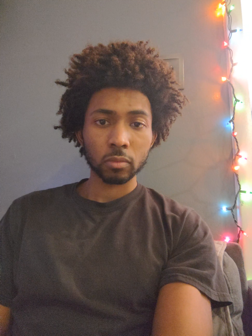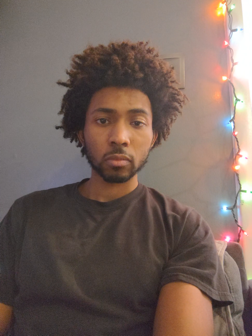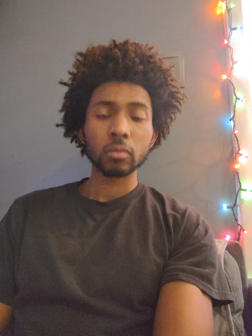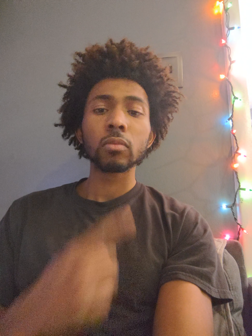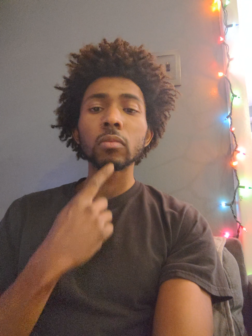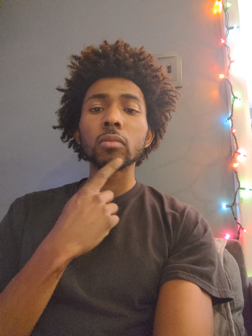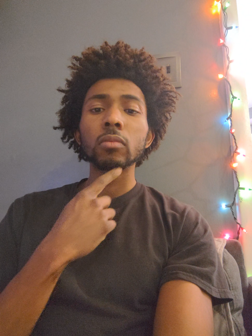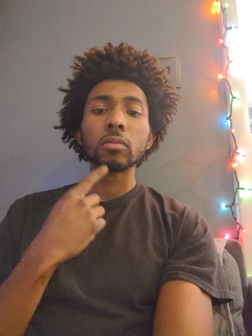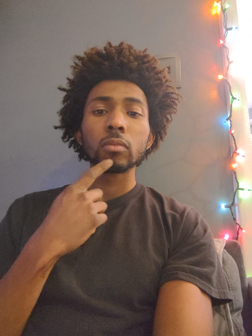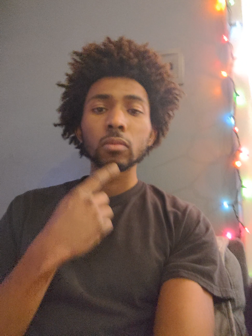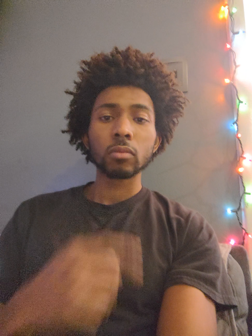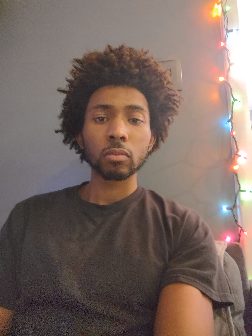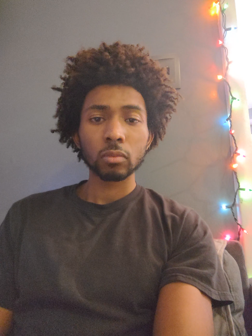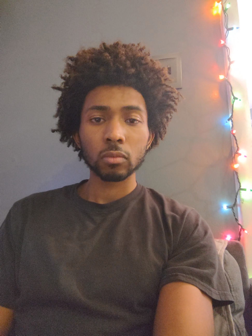chin